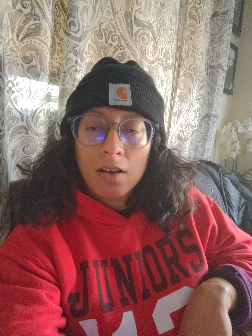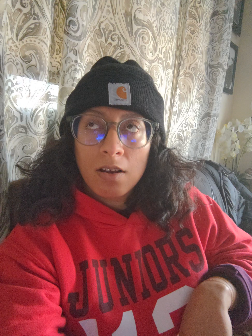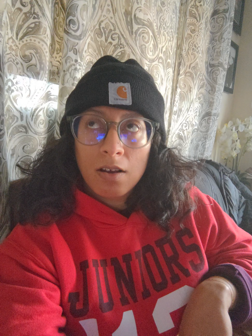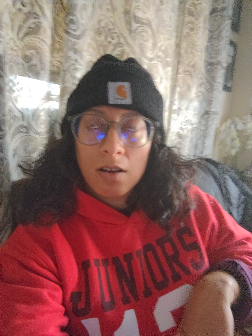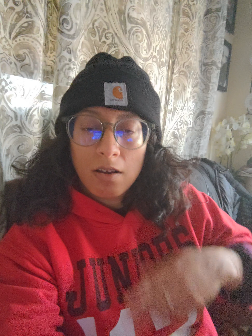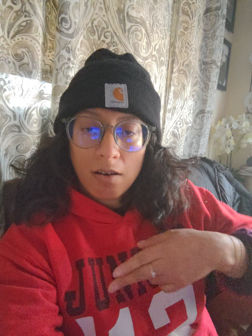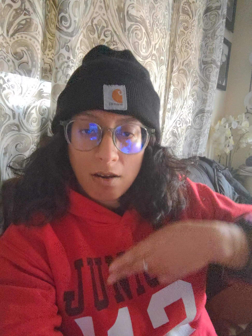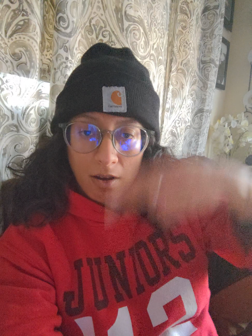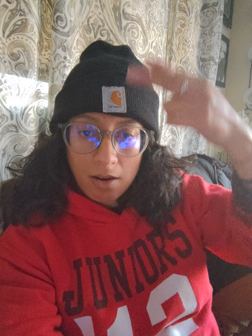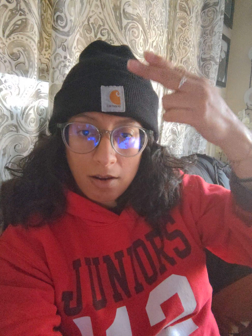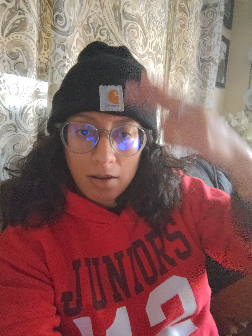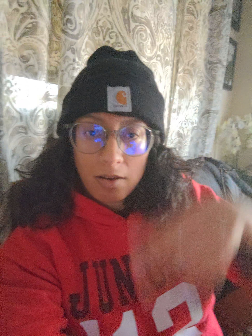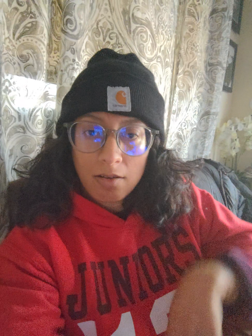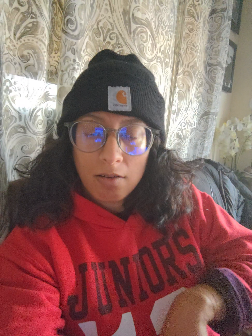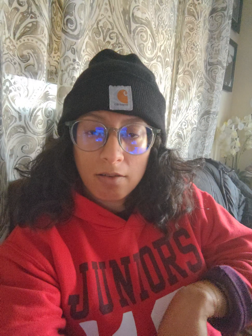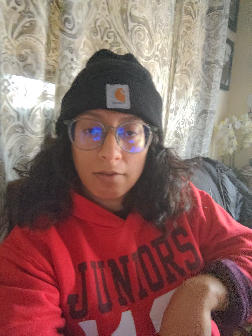high